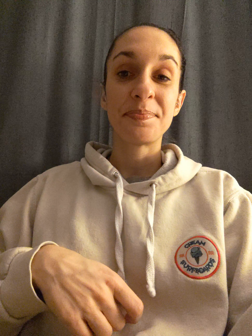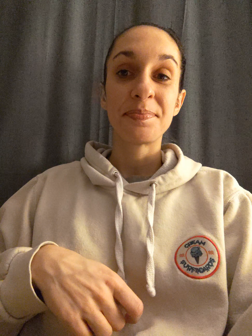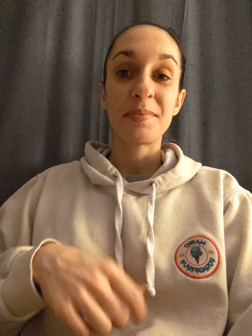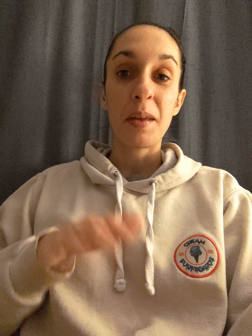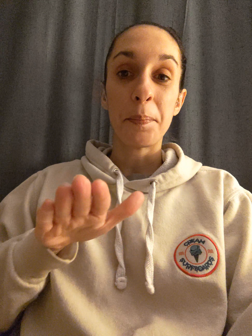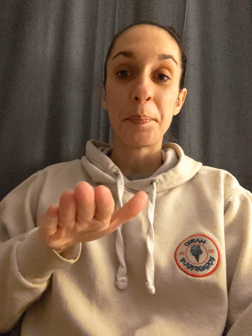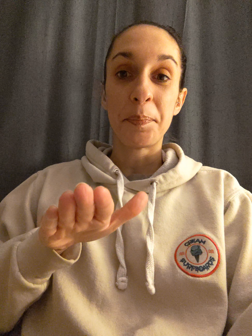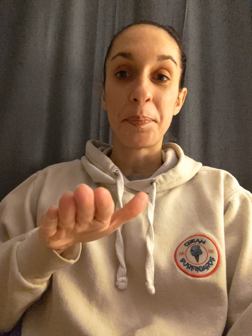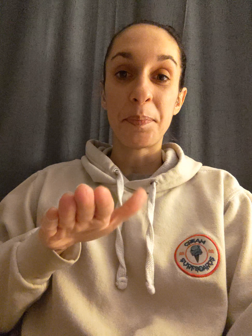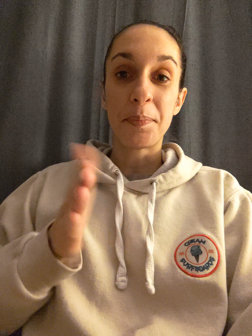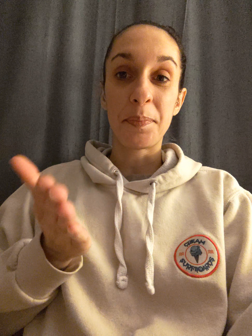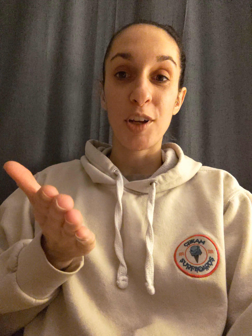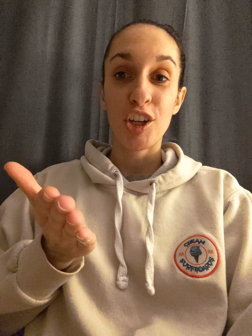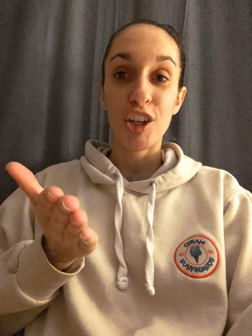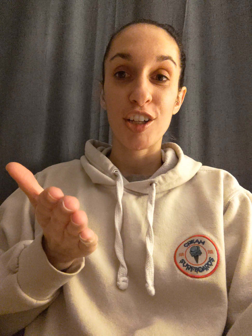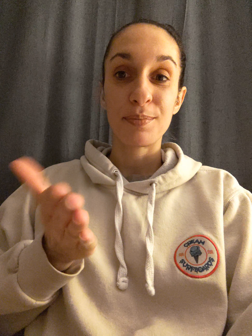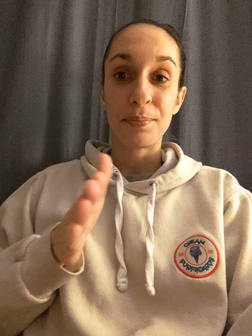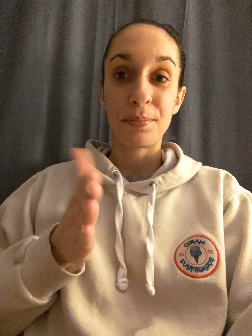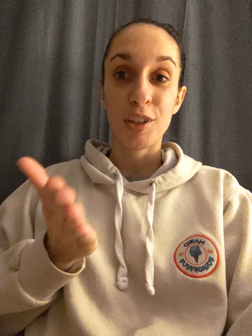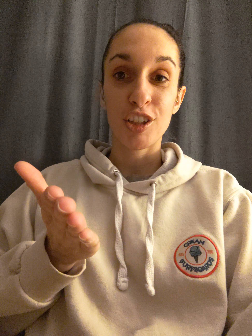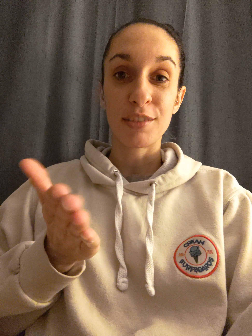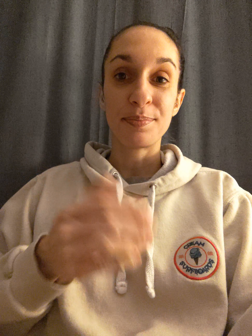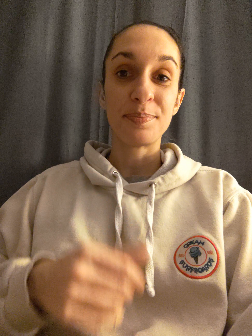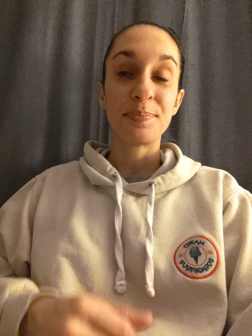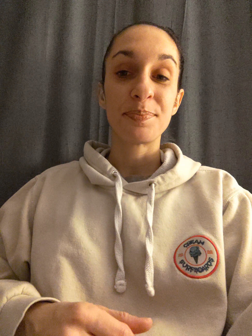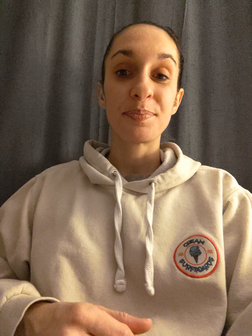book